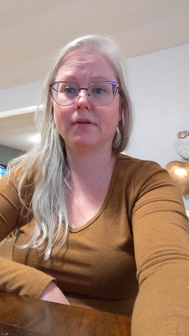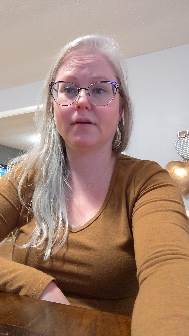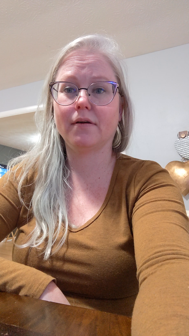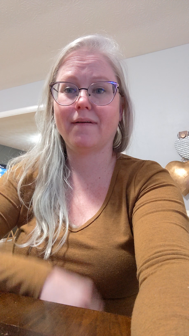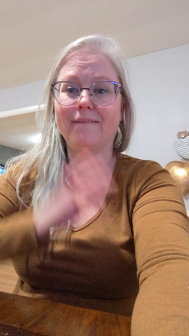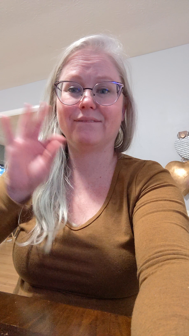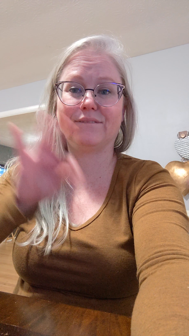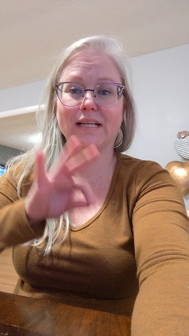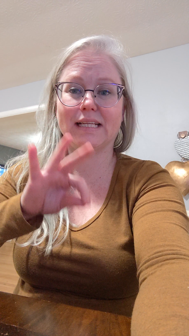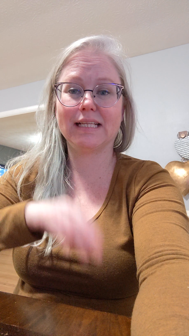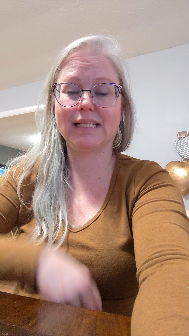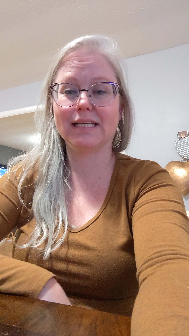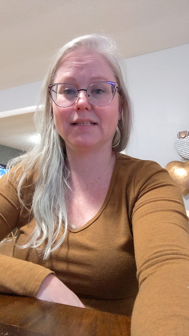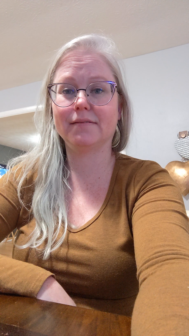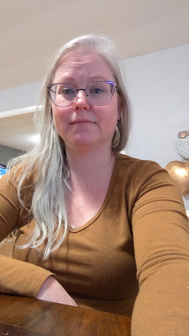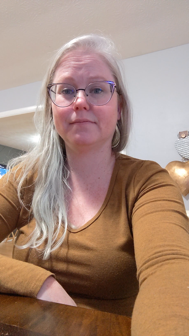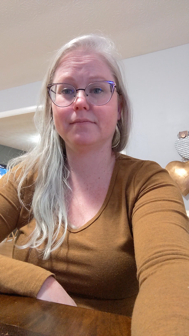fit